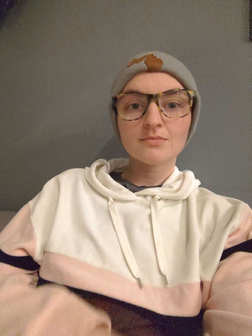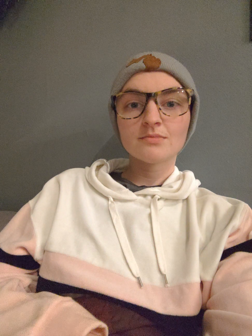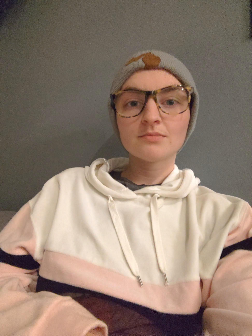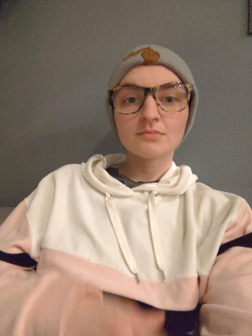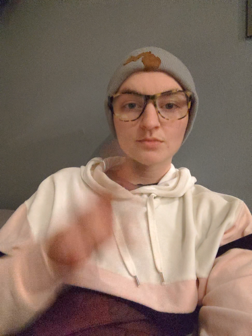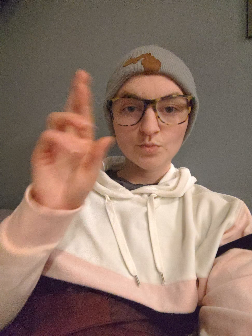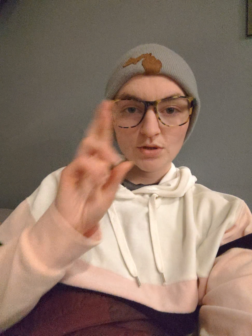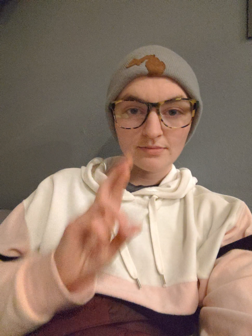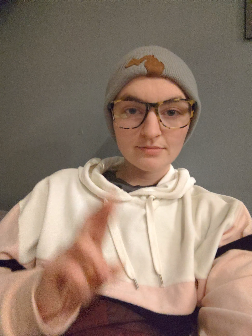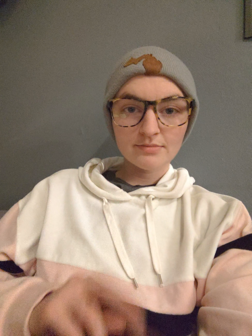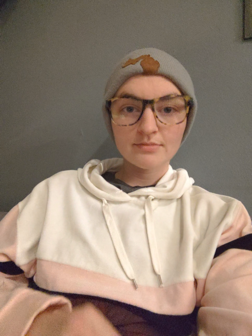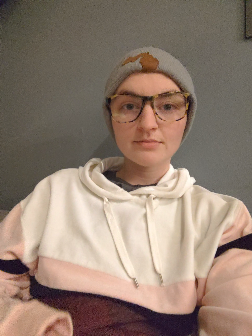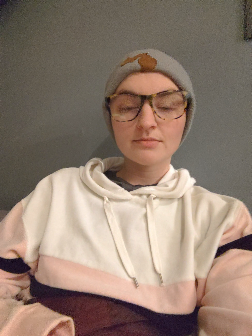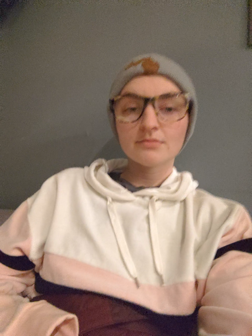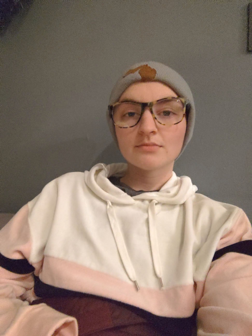refrigerator